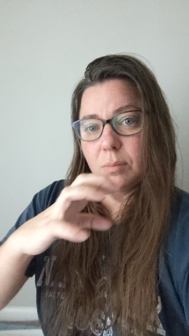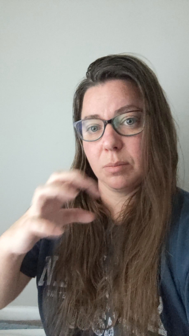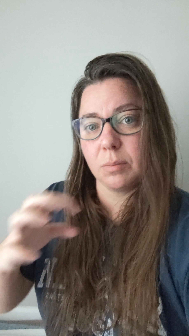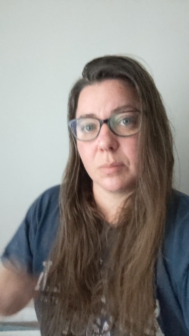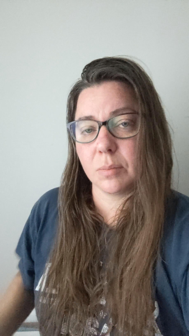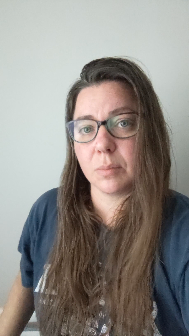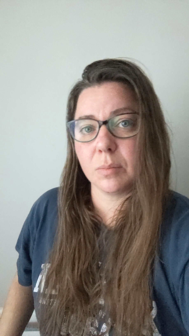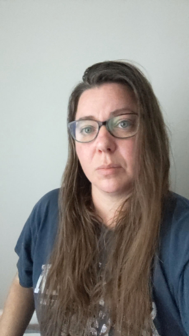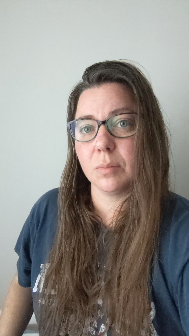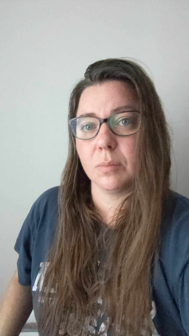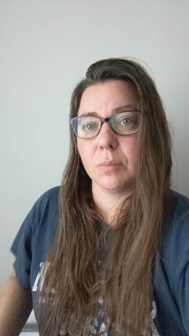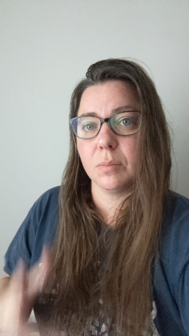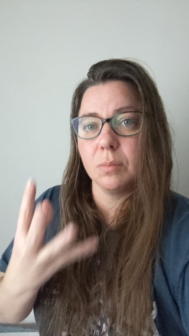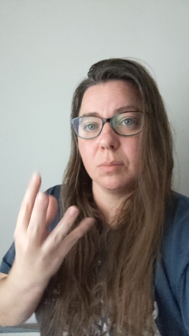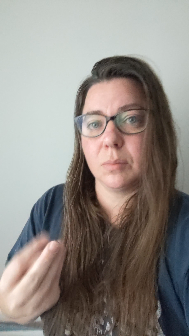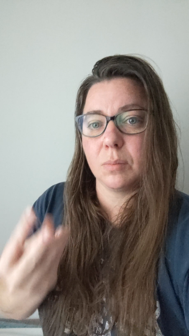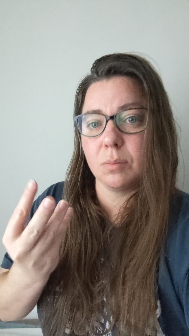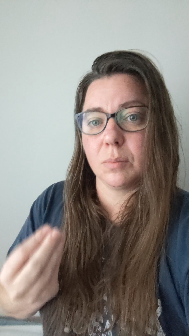gentle